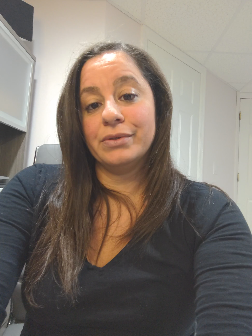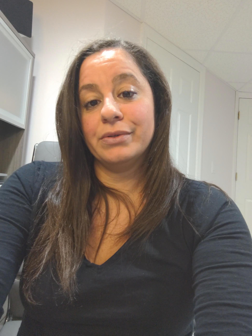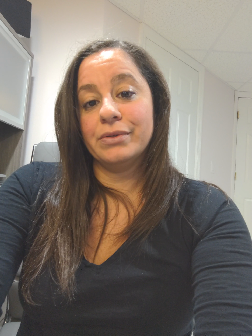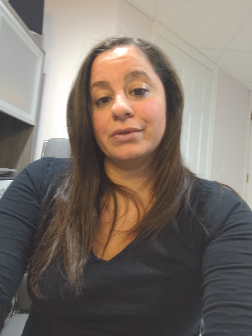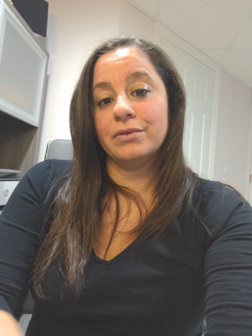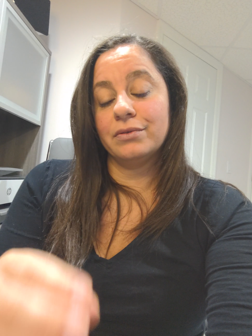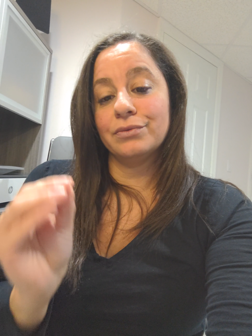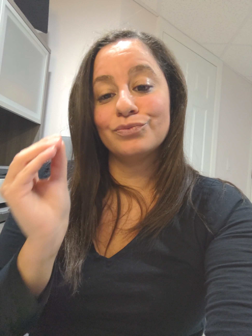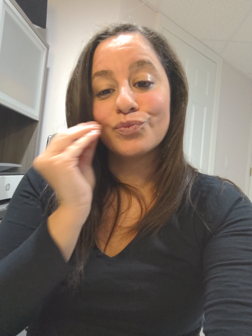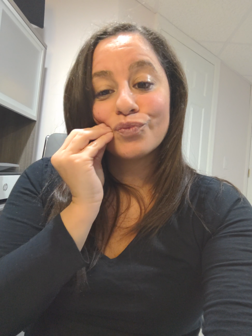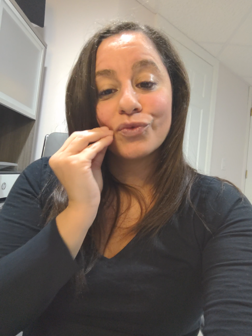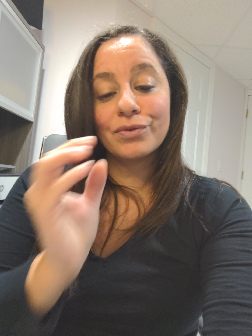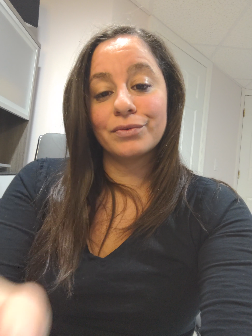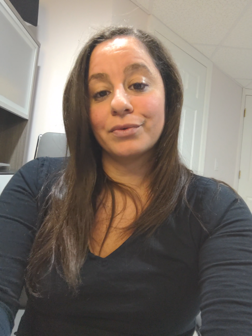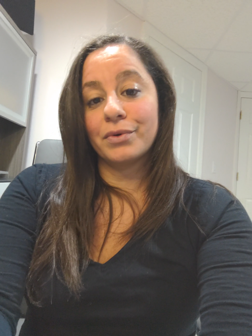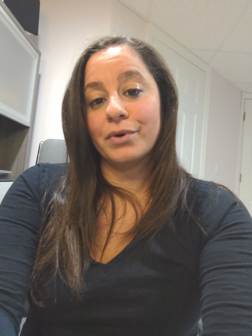kiss